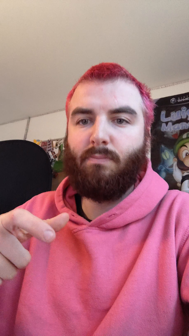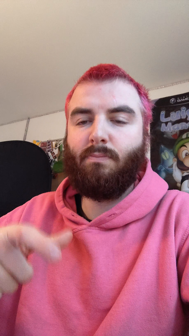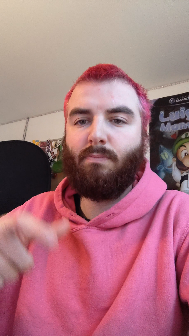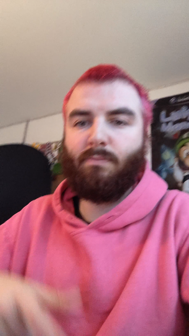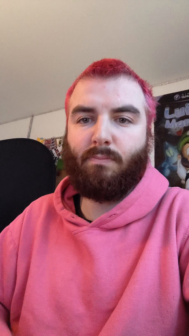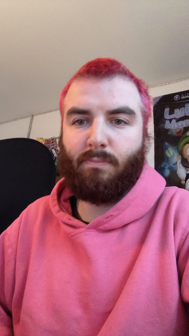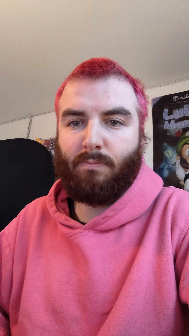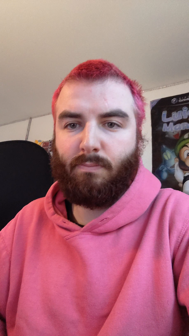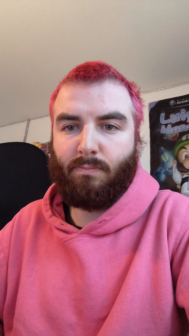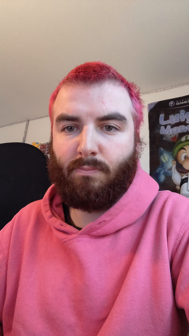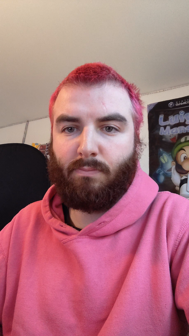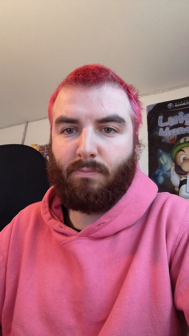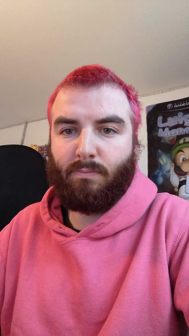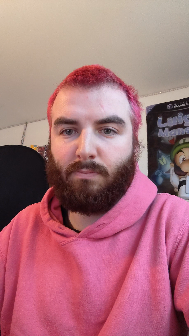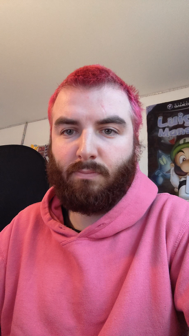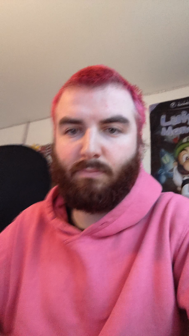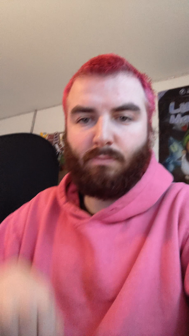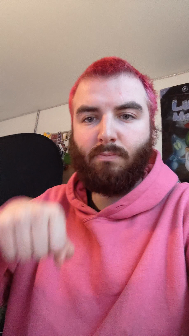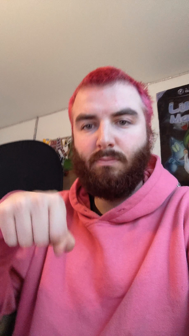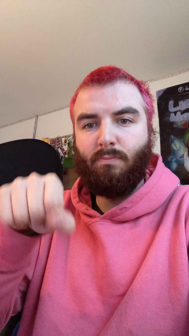motorcycle